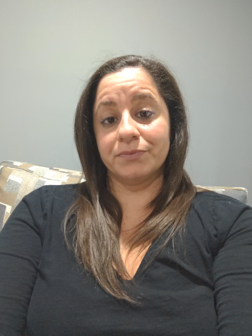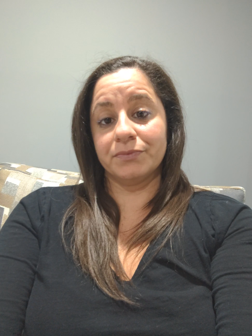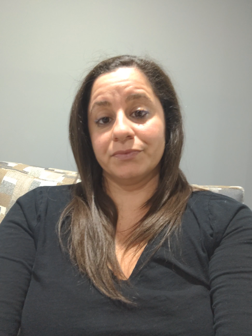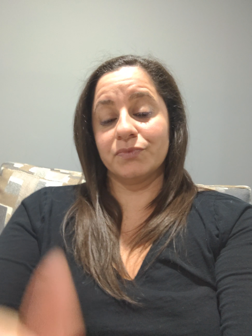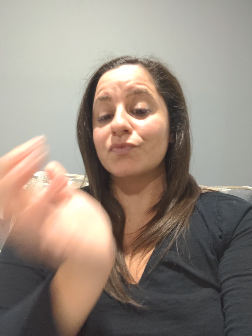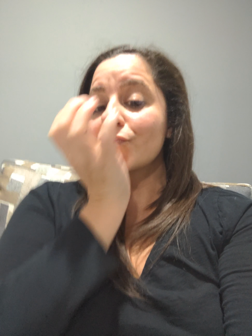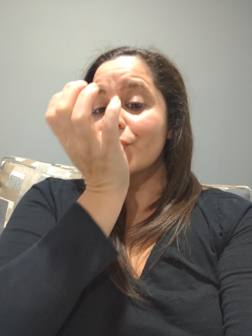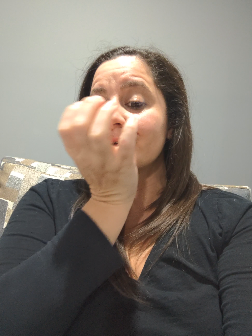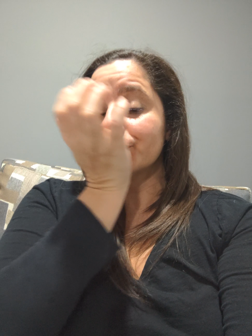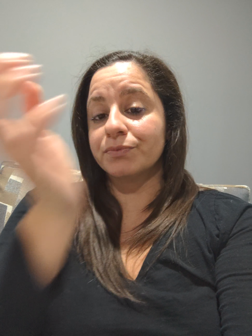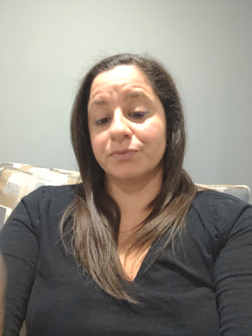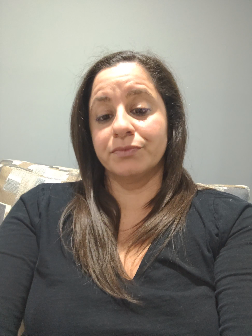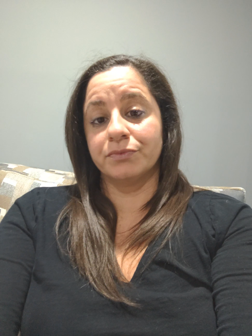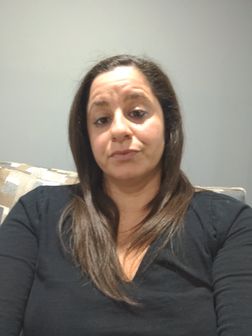grass